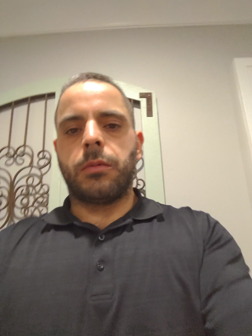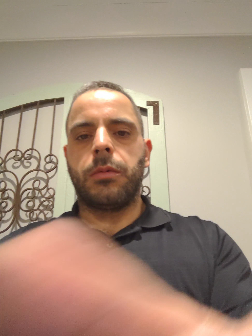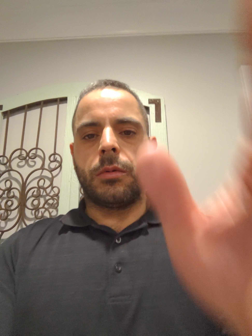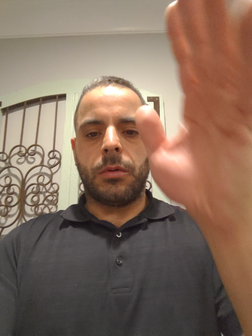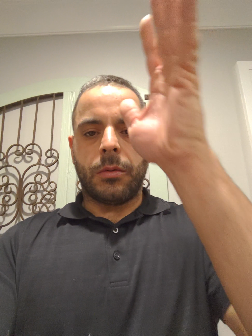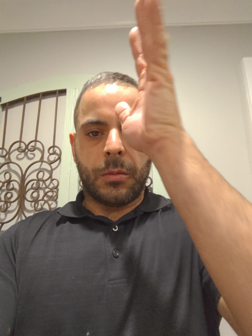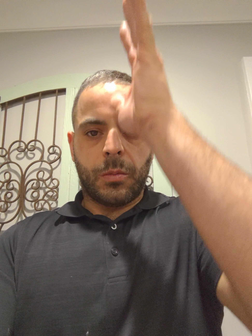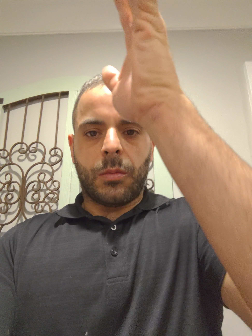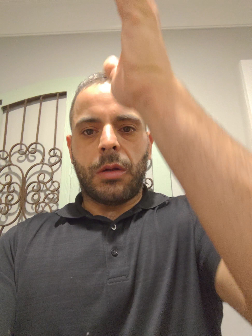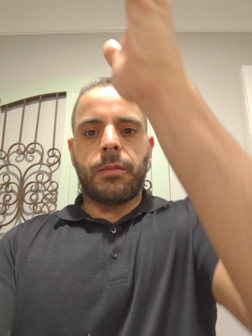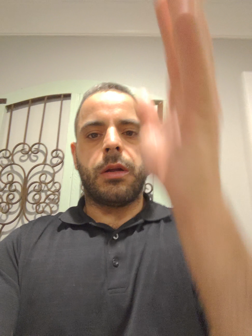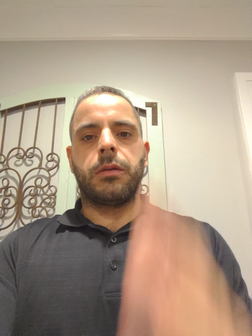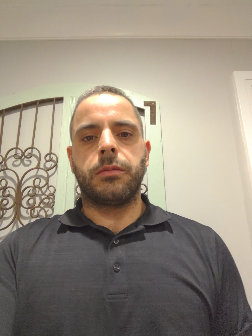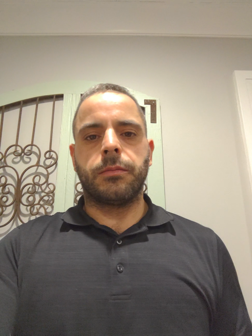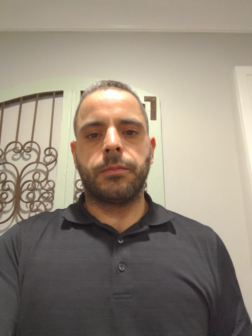grandpa